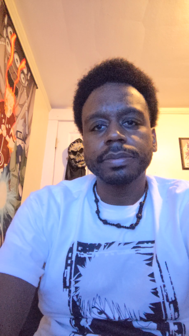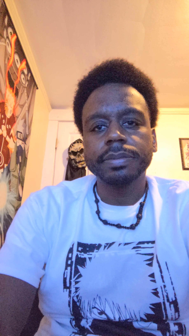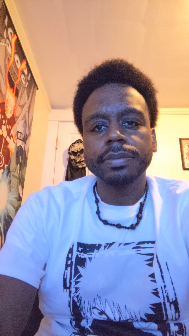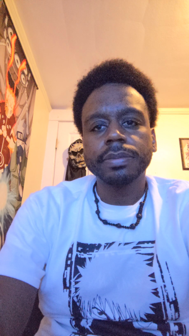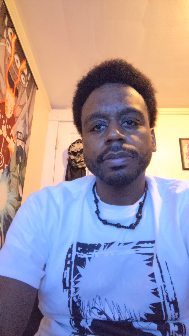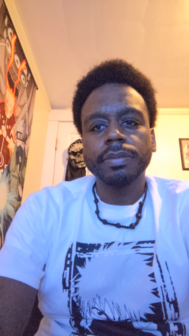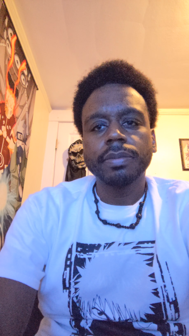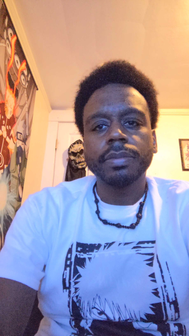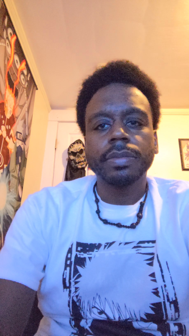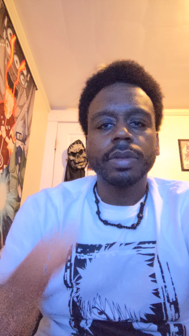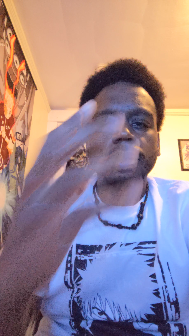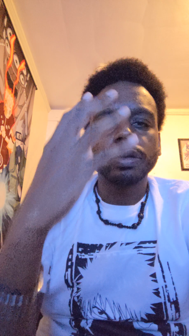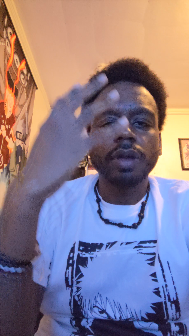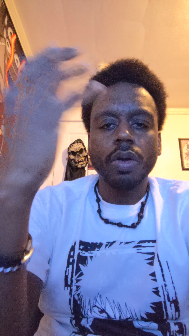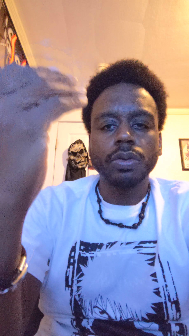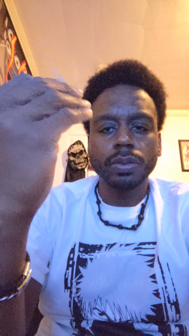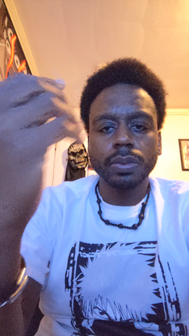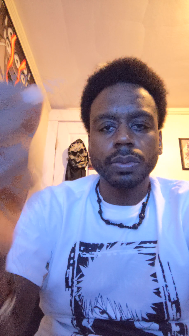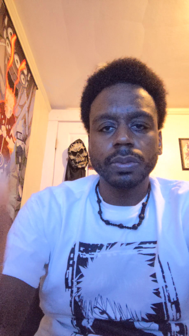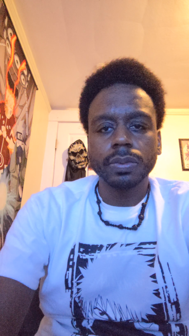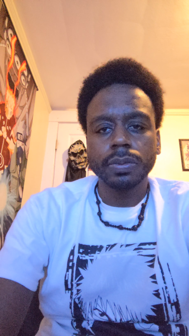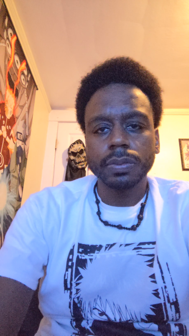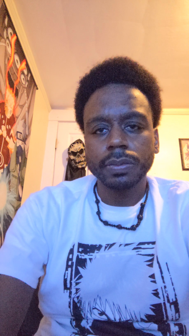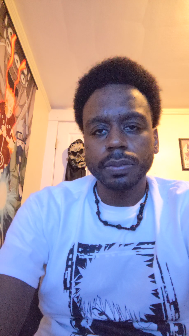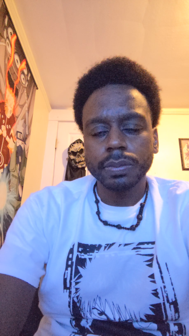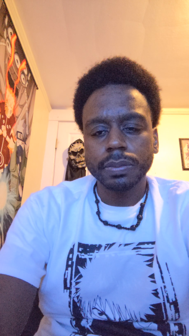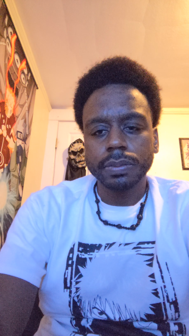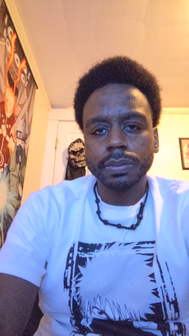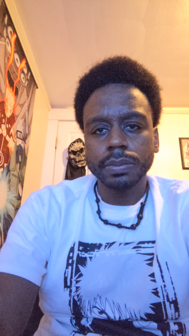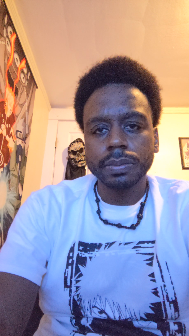going to